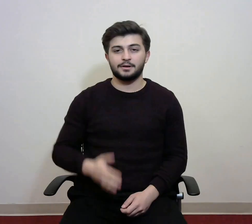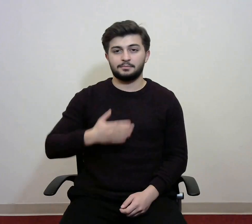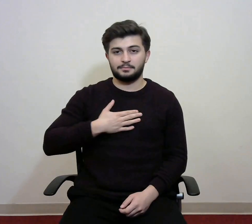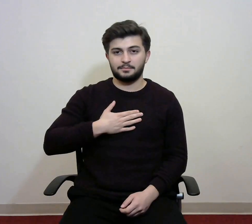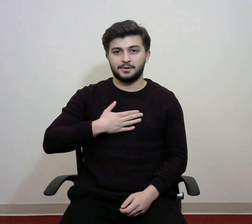mən